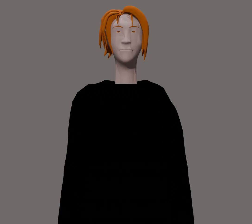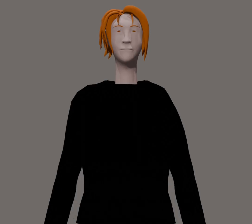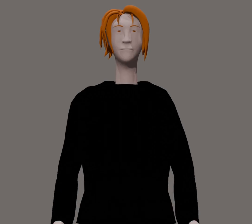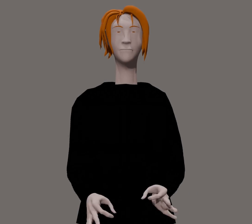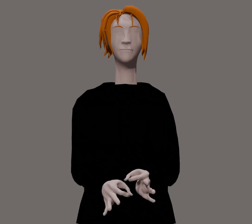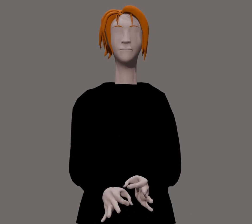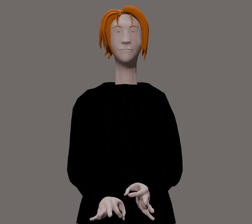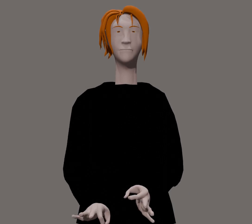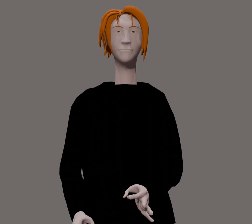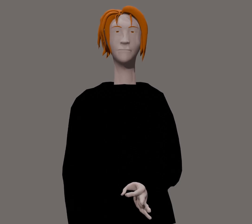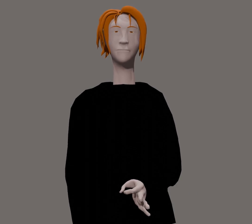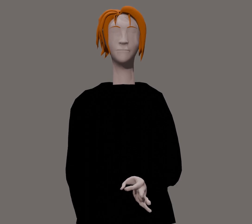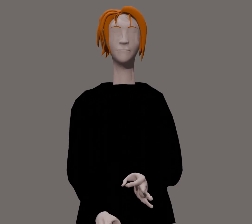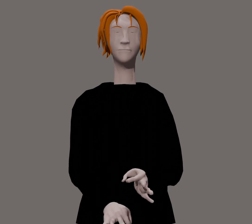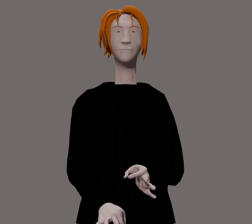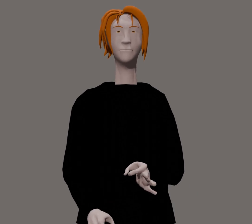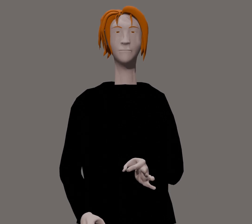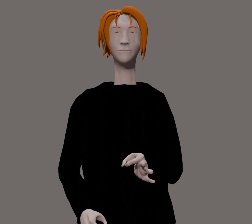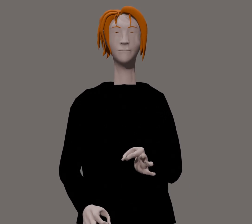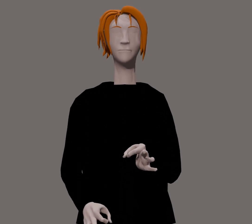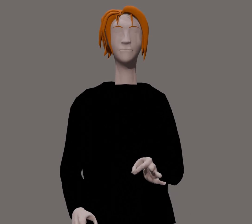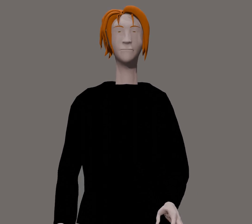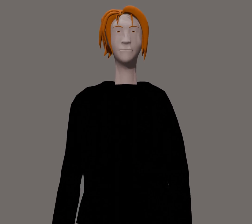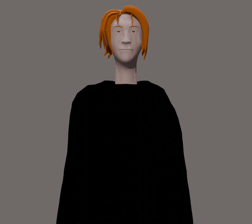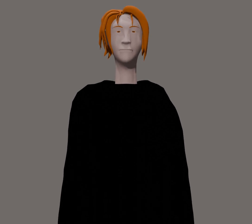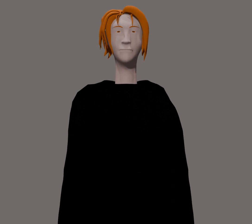Colon Anatomy